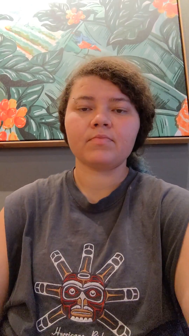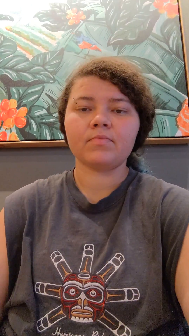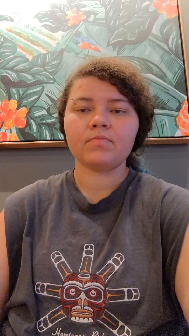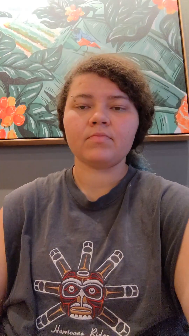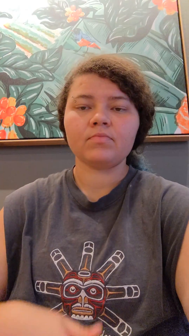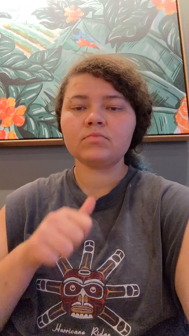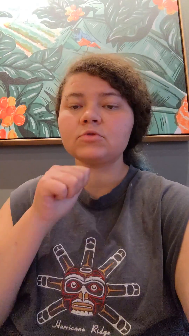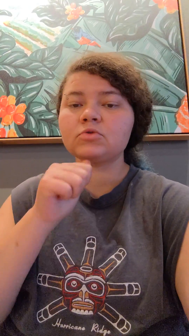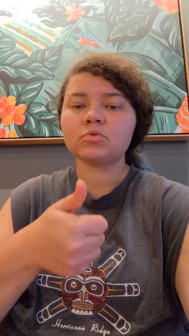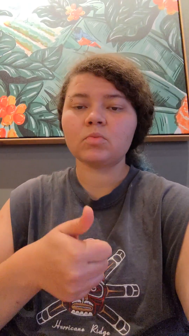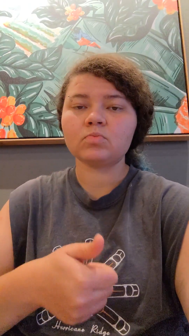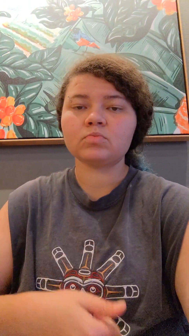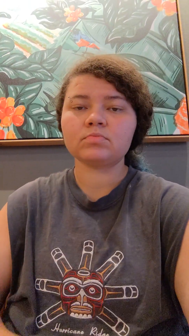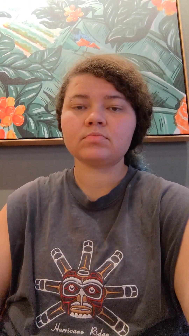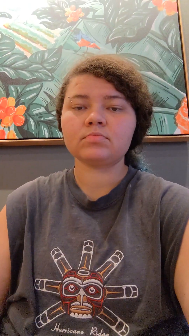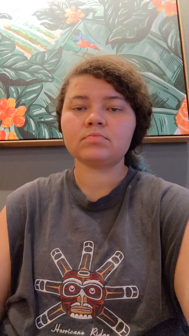don't